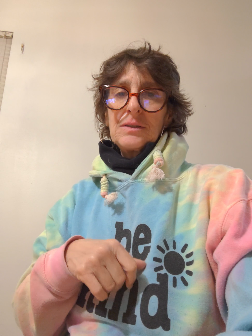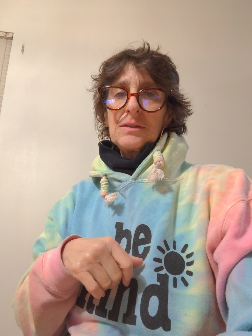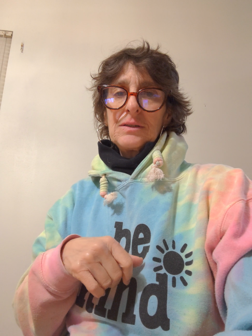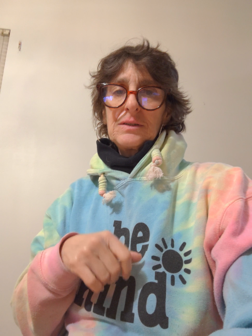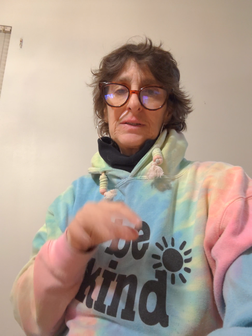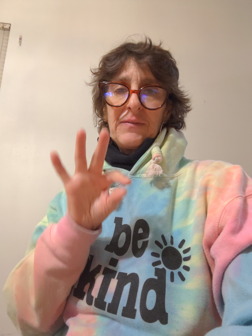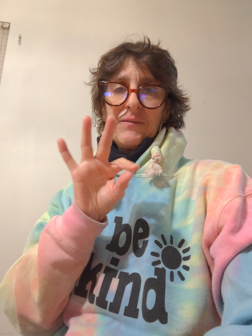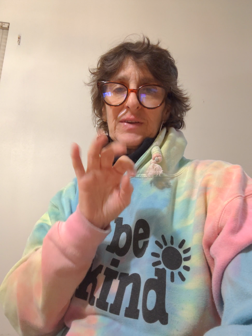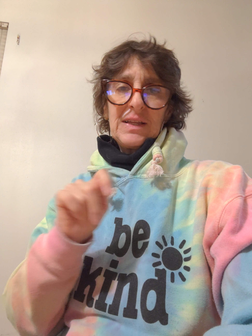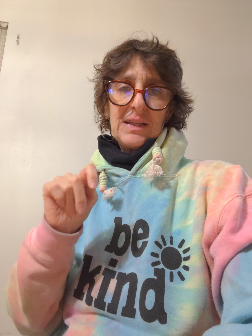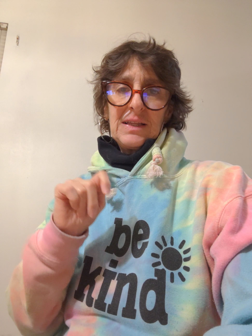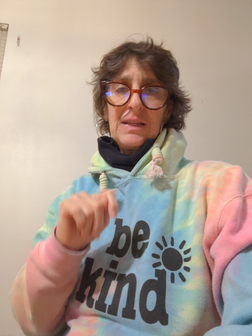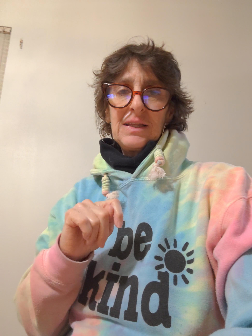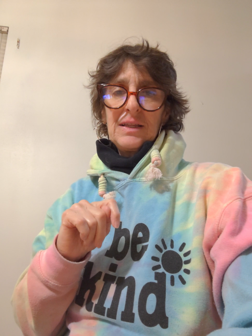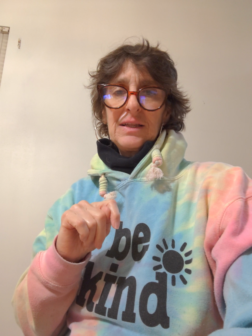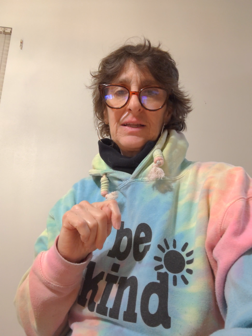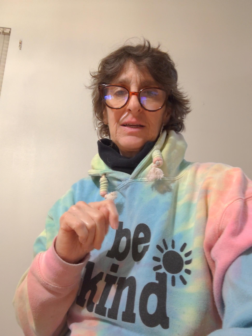feet